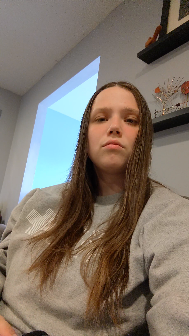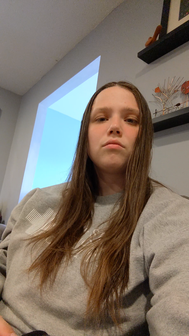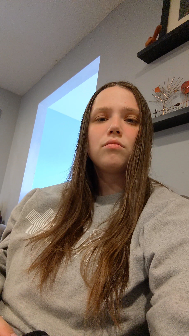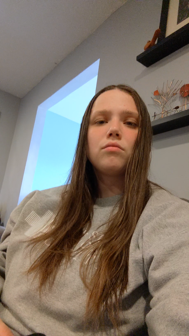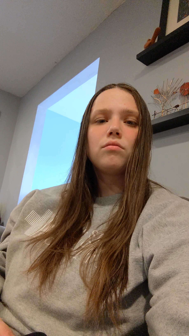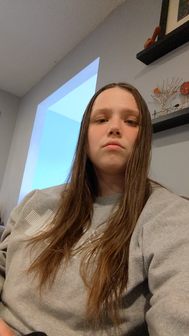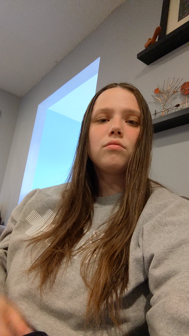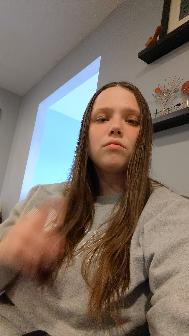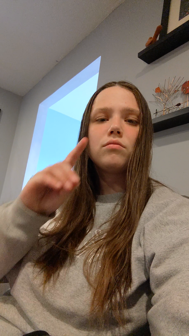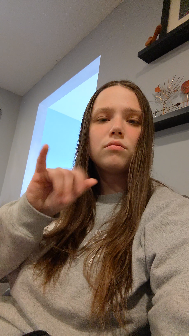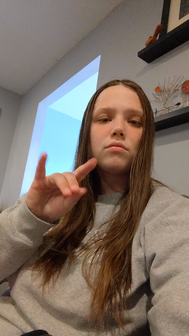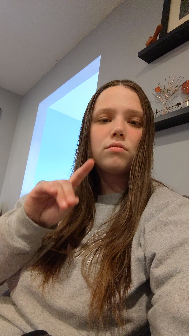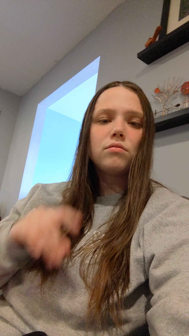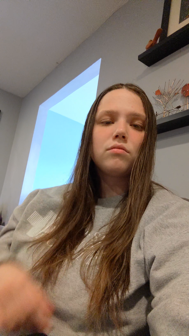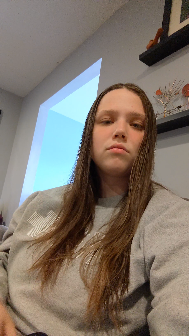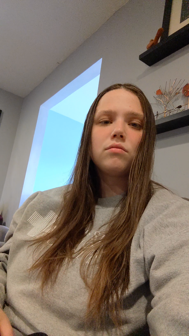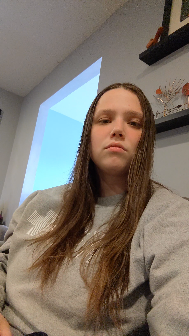did